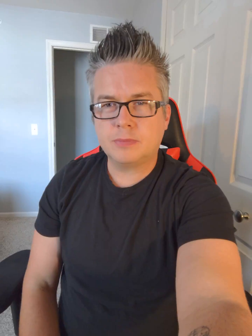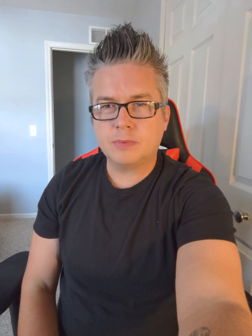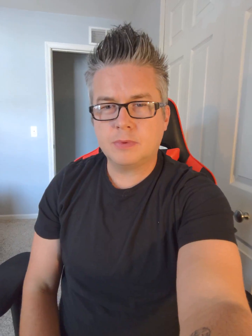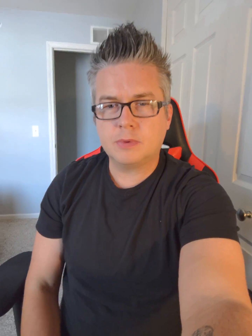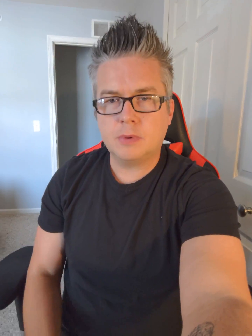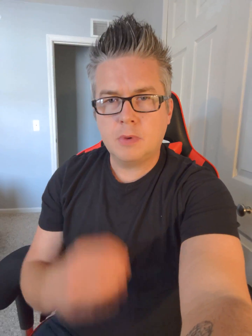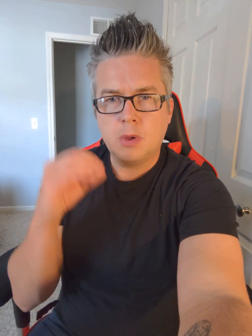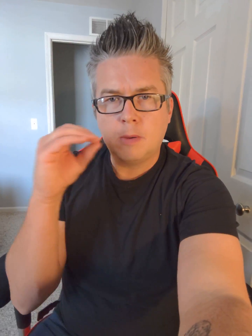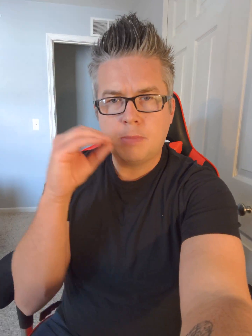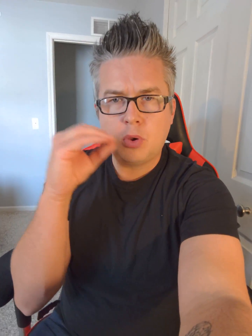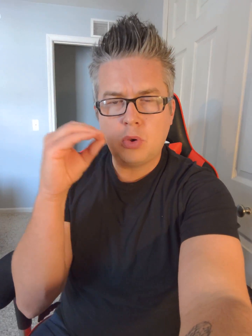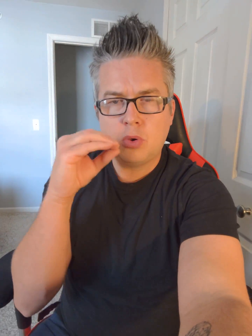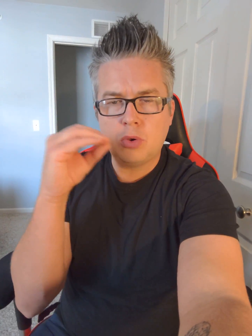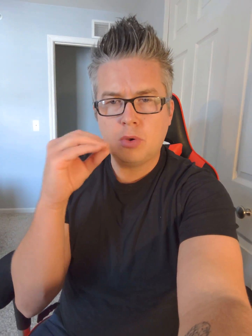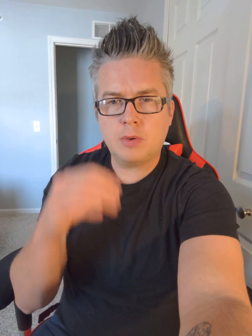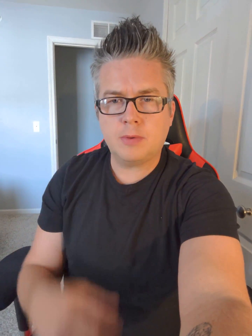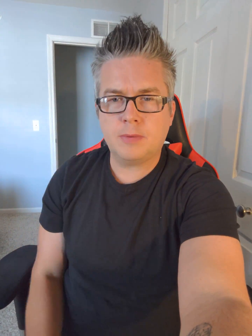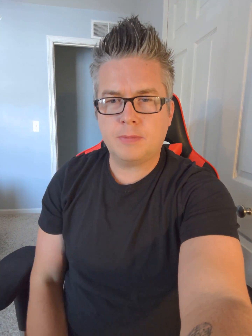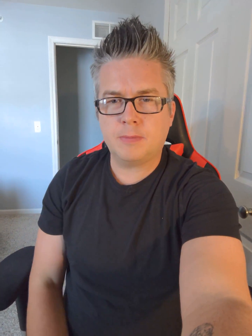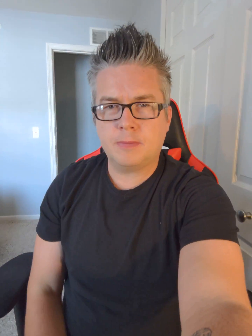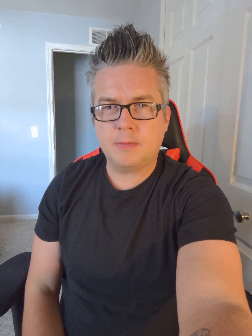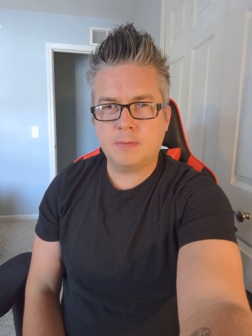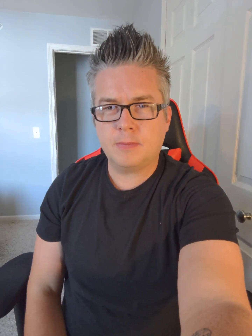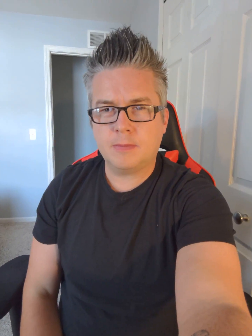more